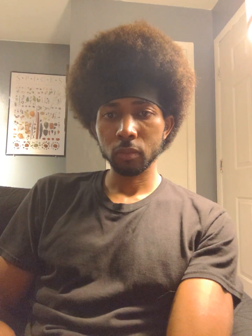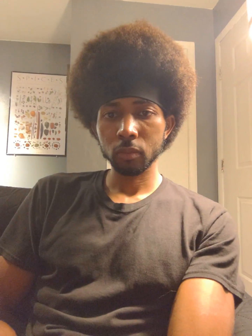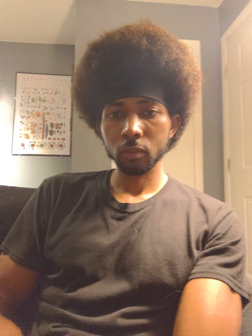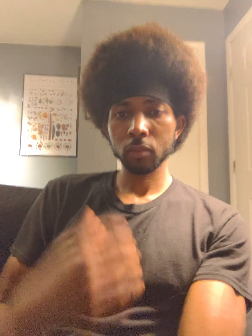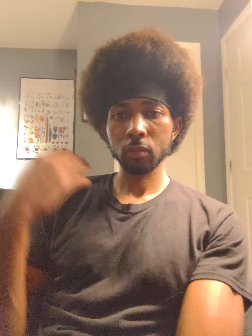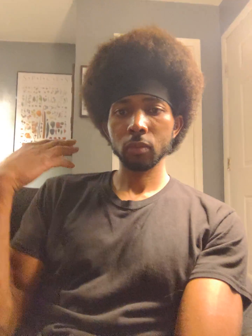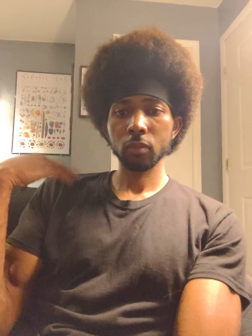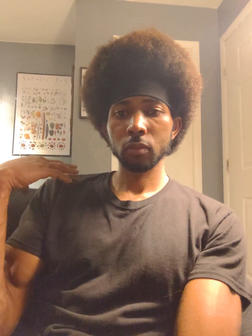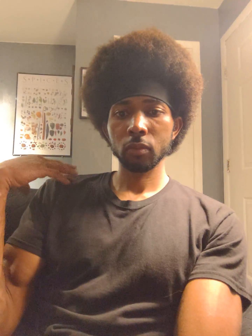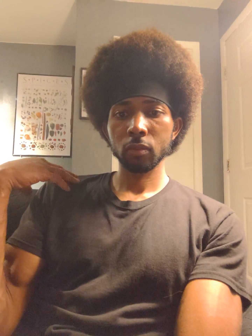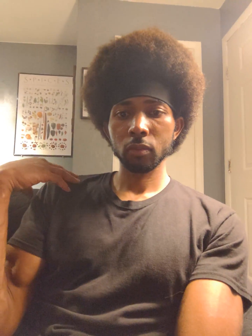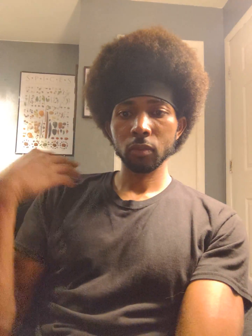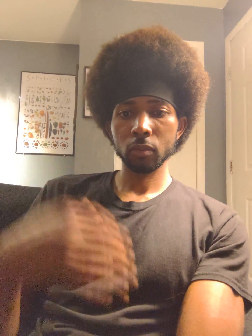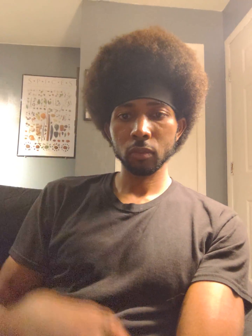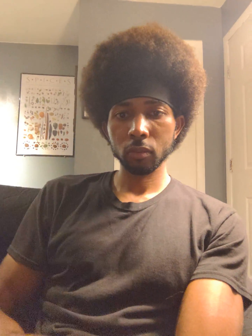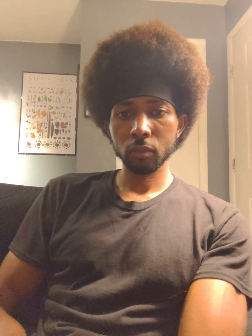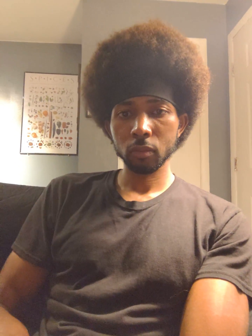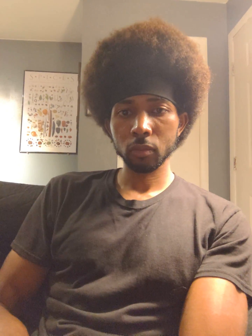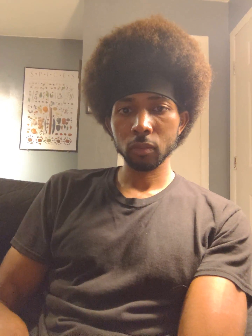shoulder